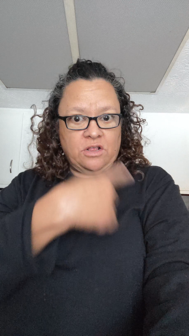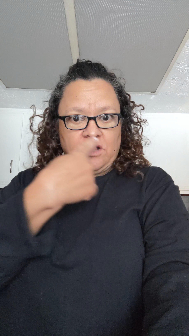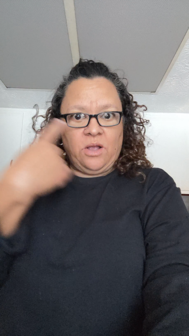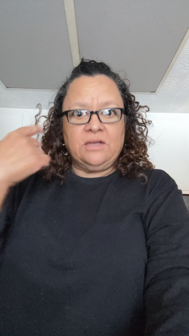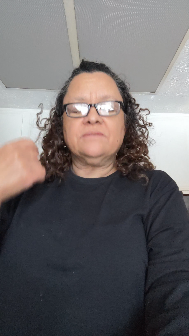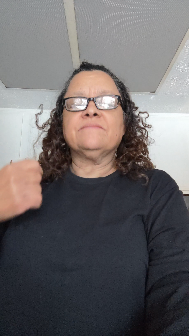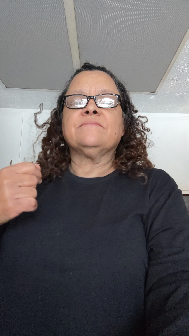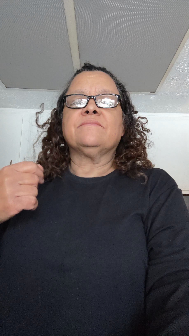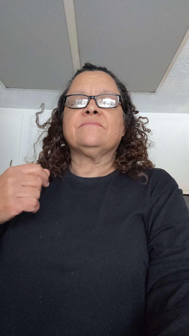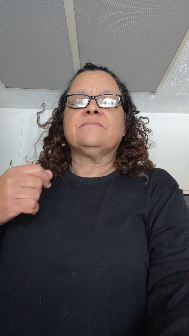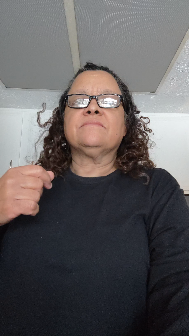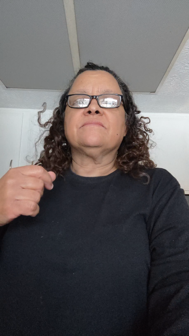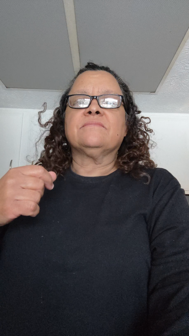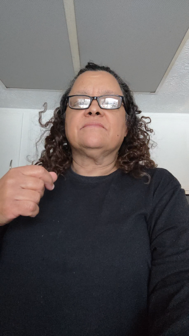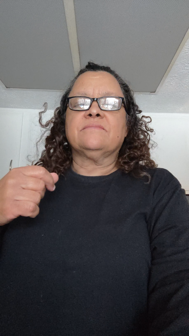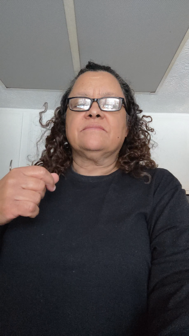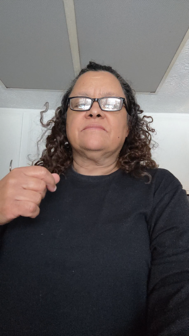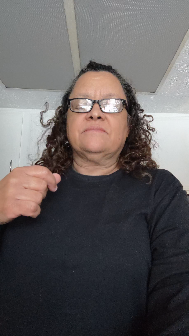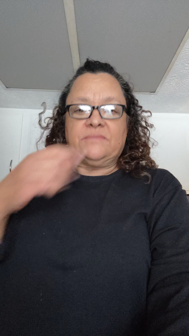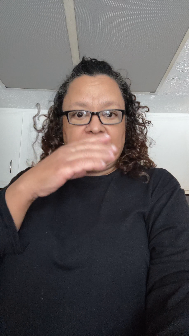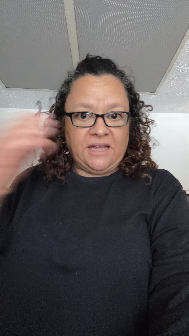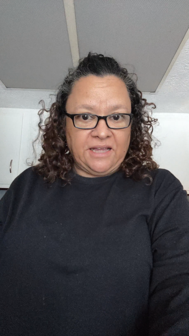and